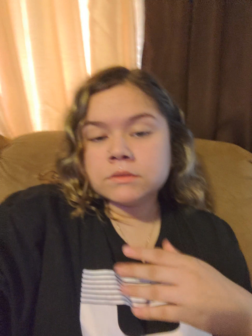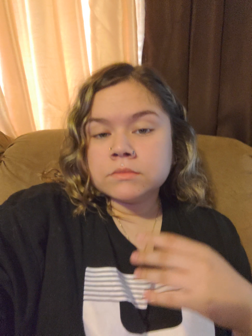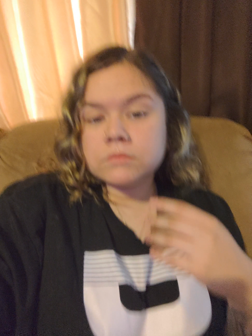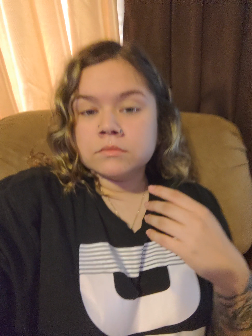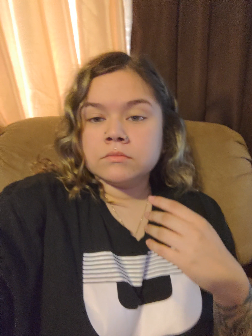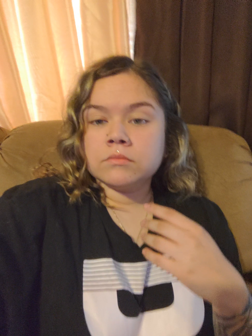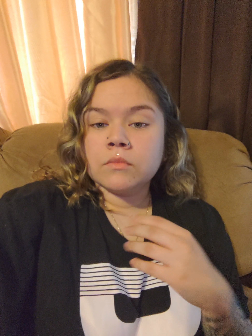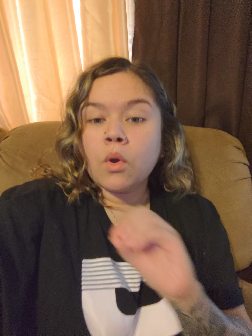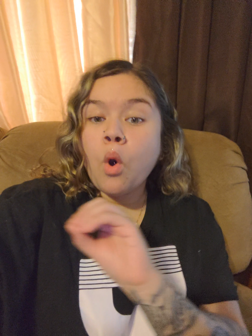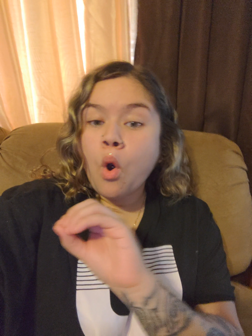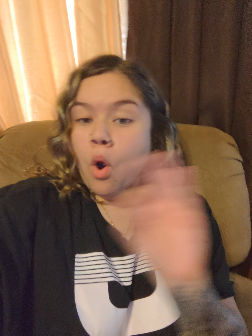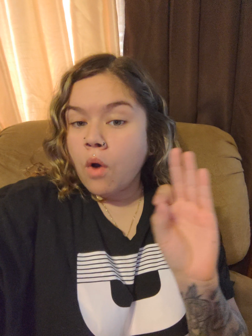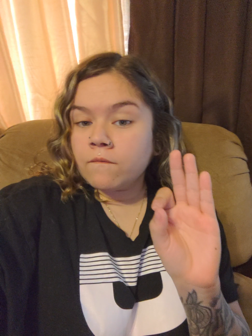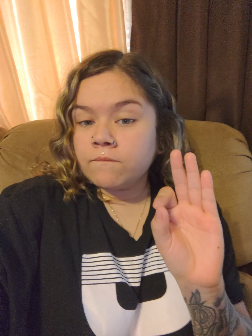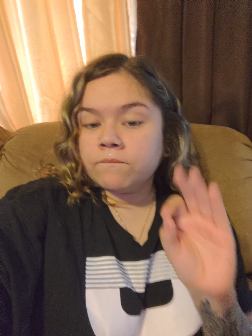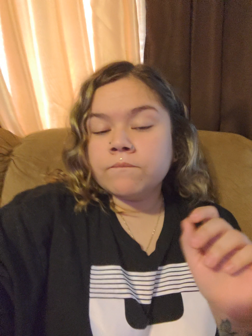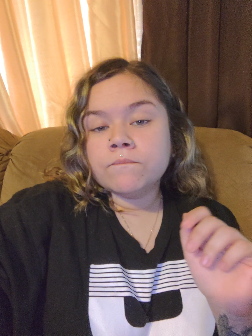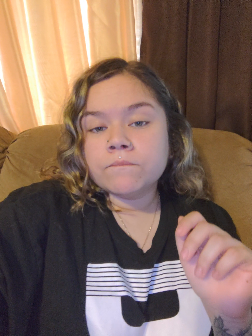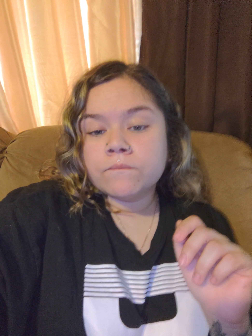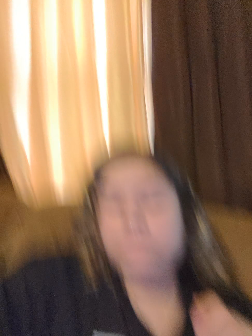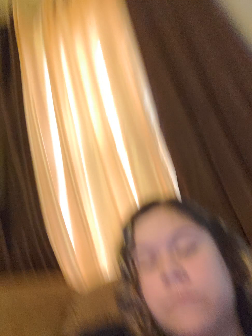off